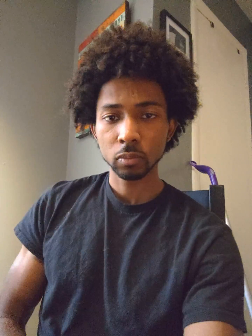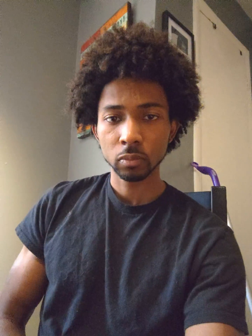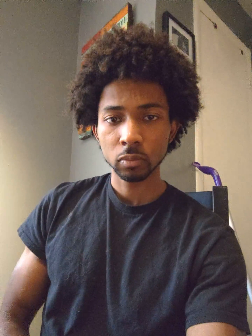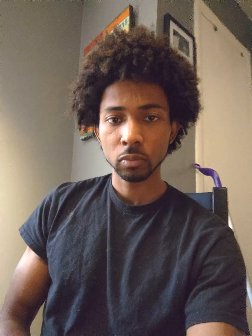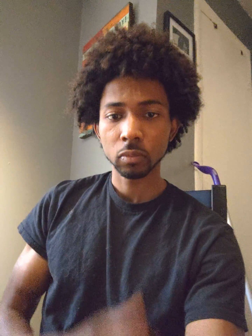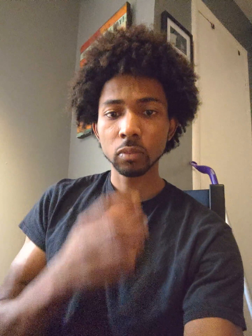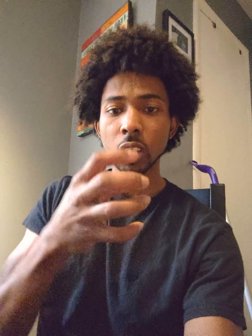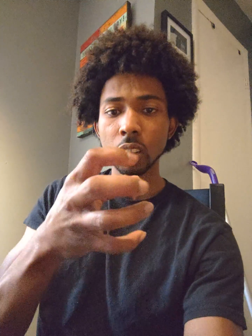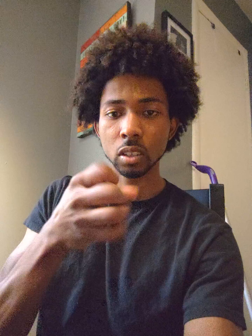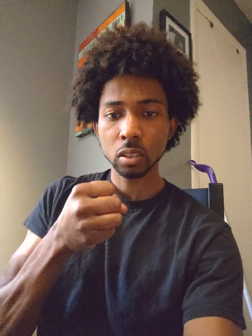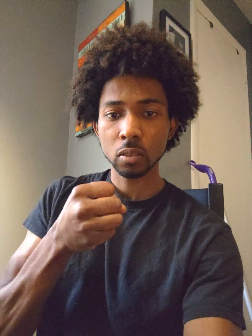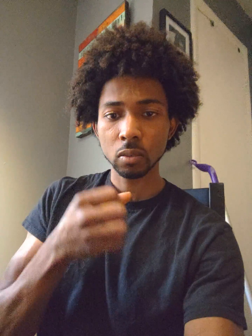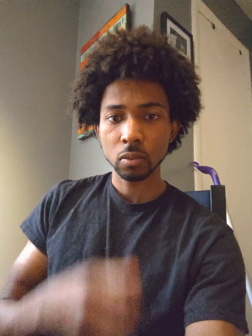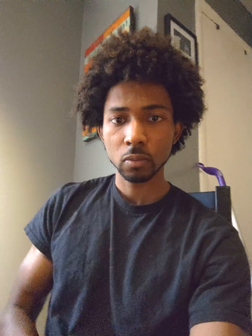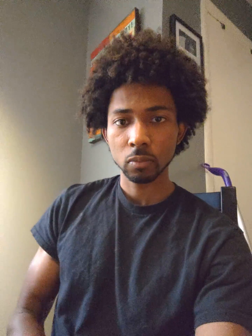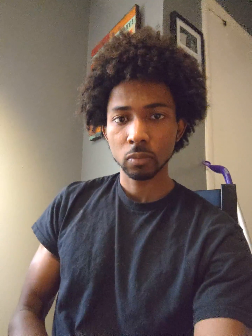get